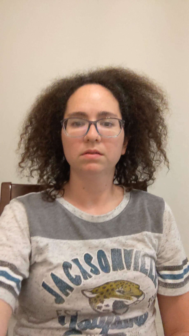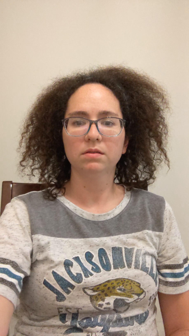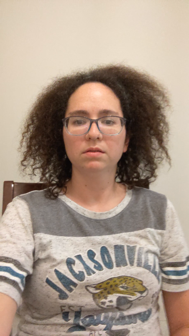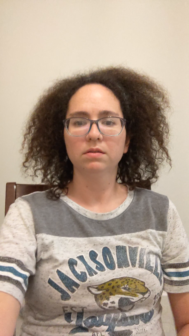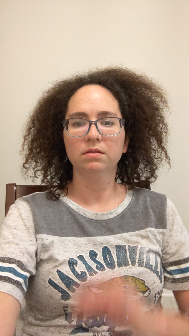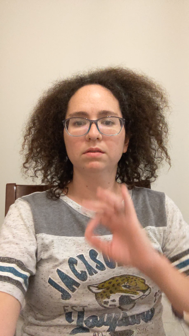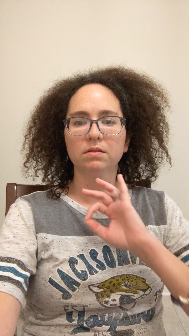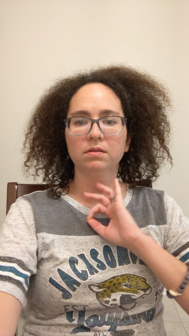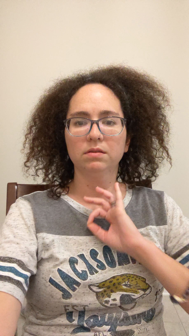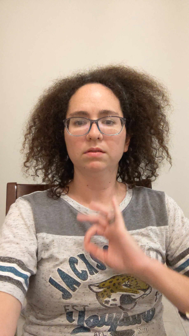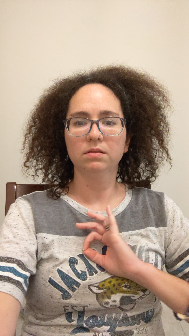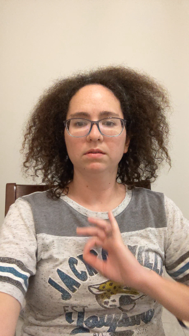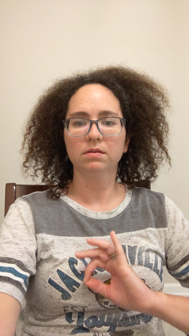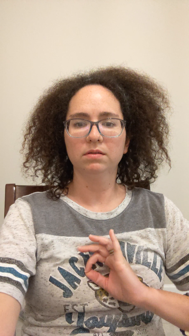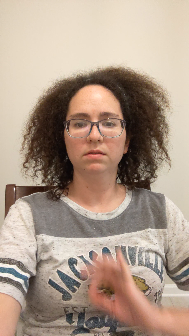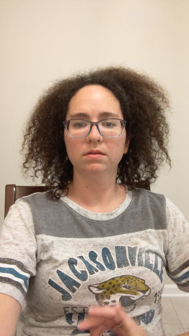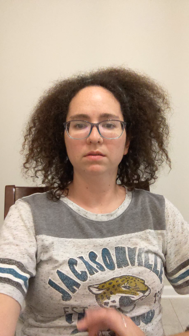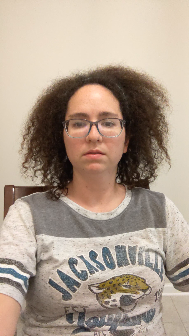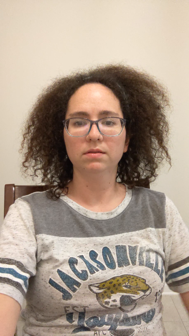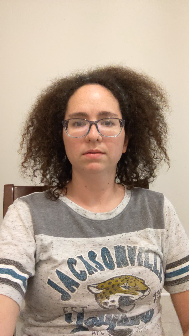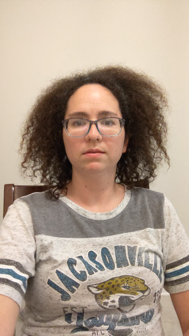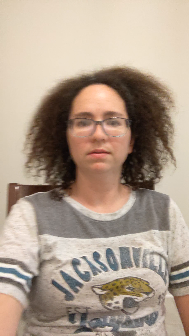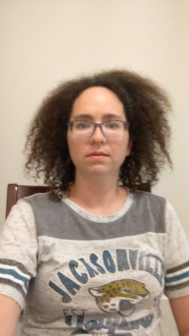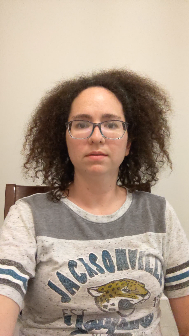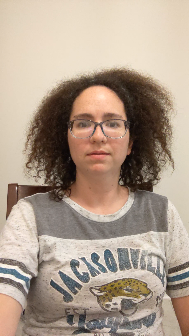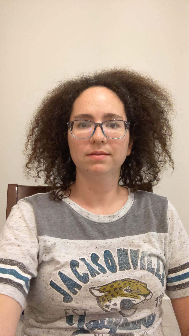button